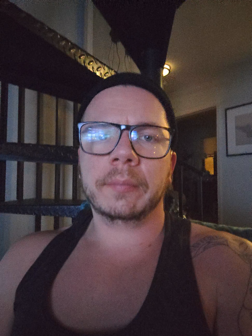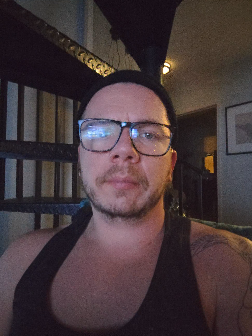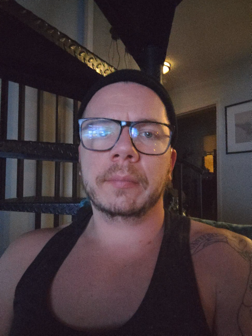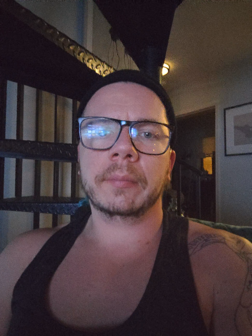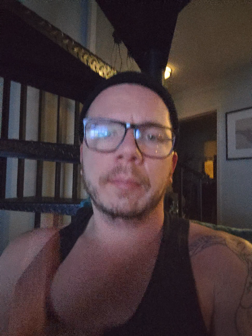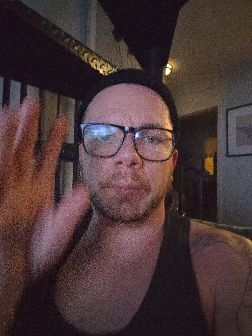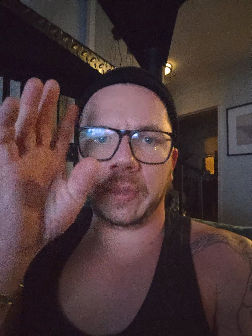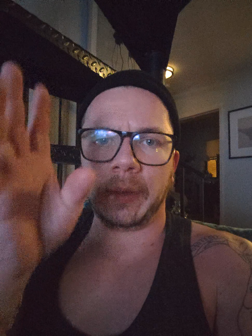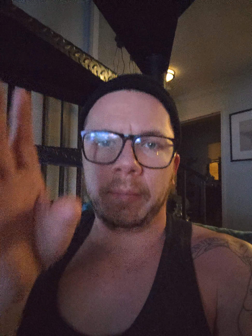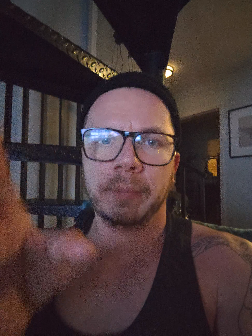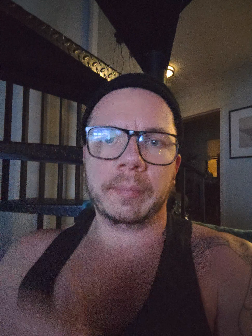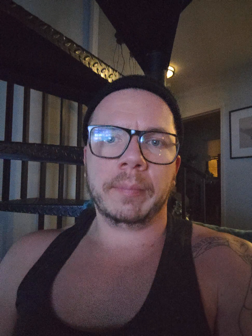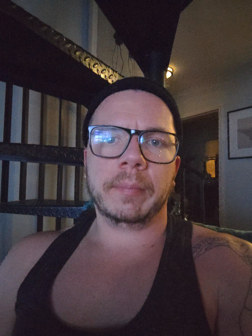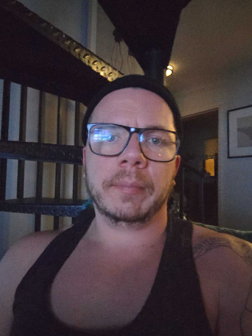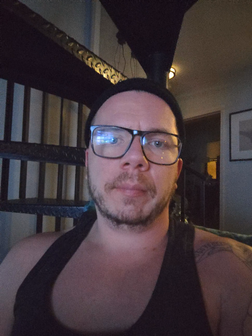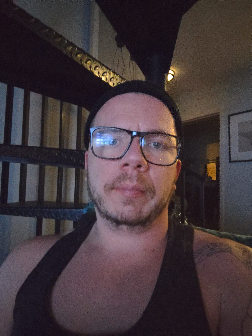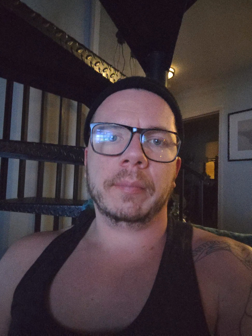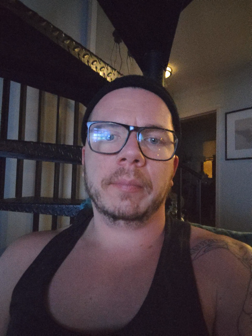pretend